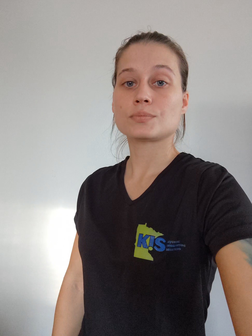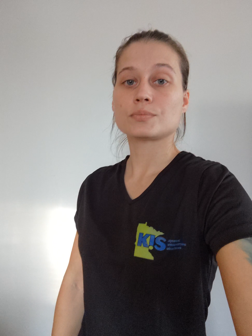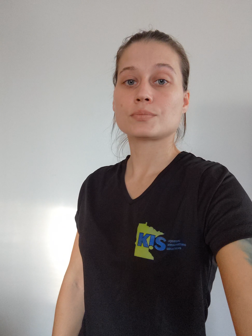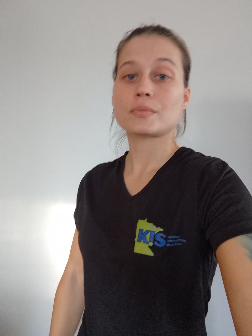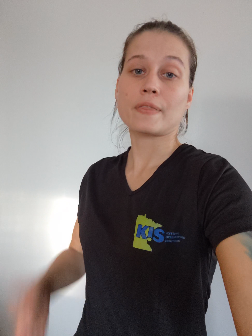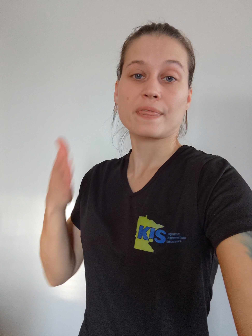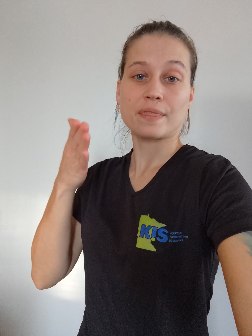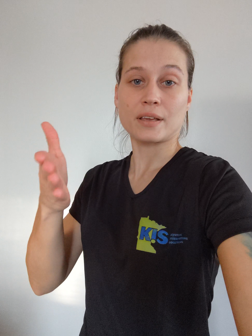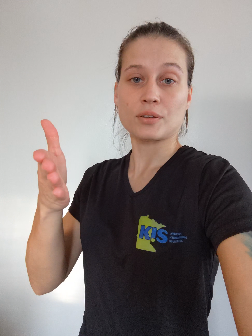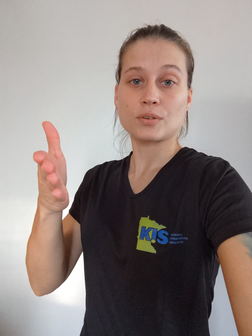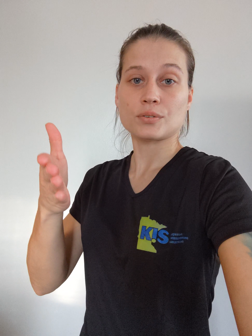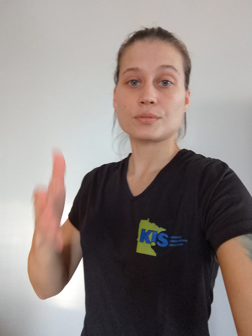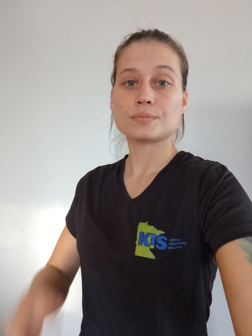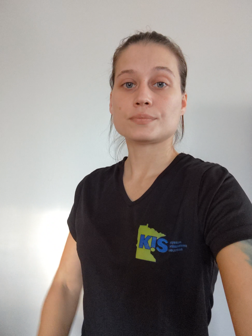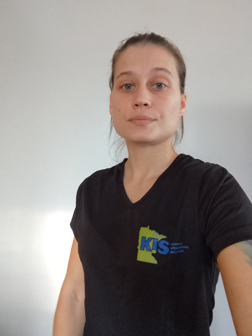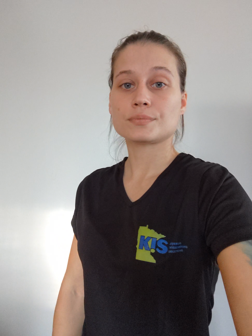there